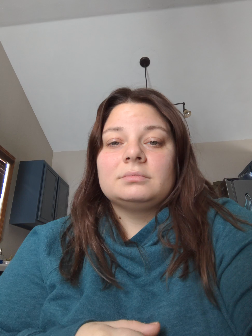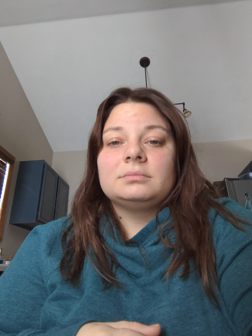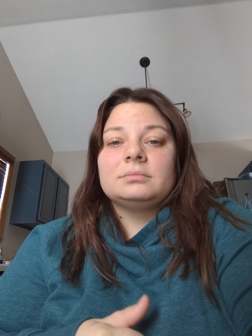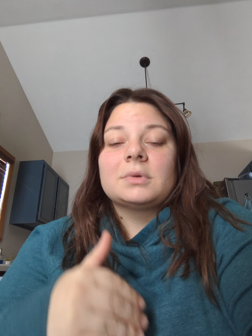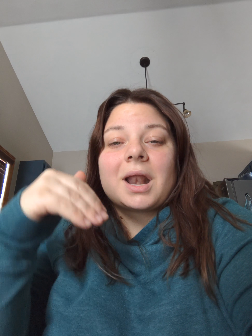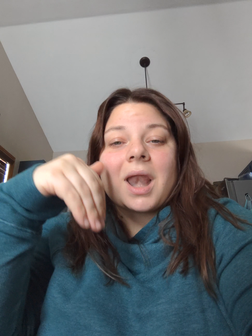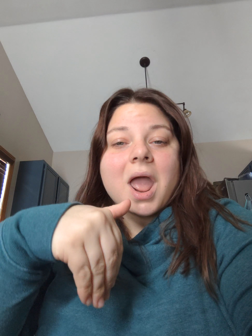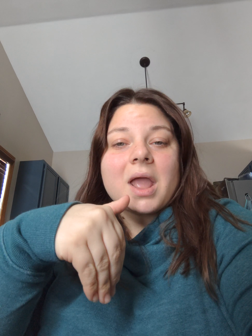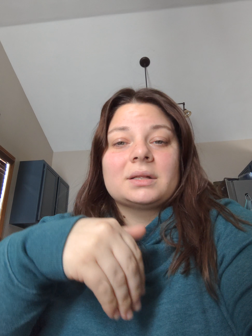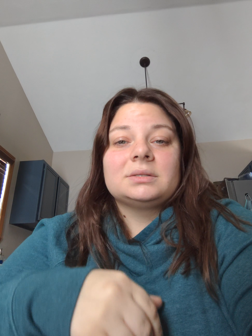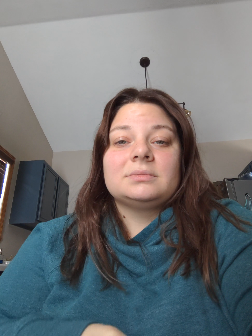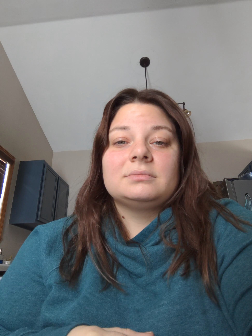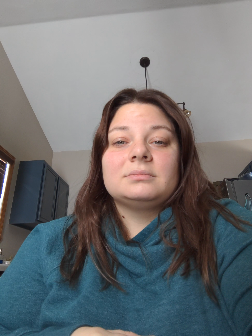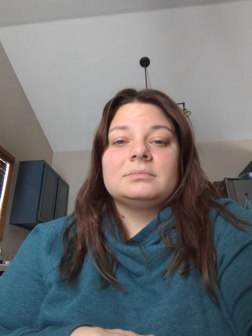night